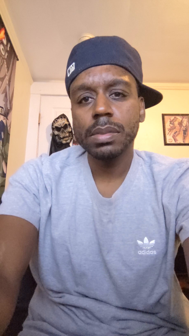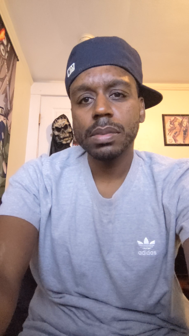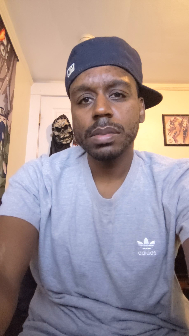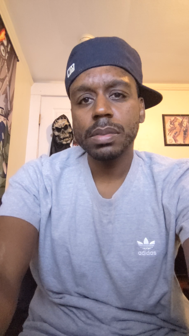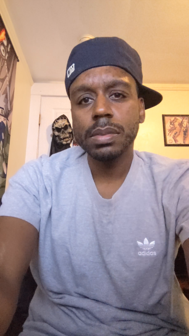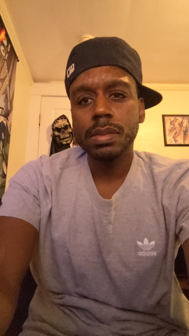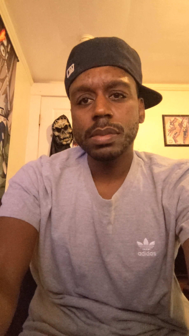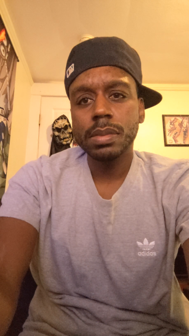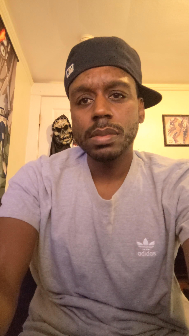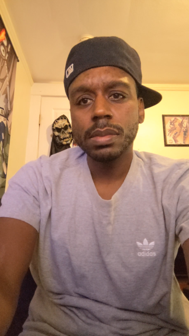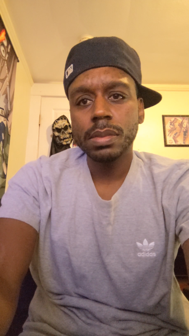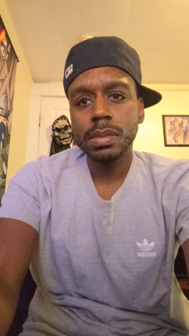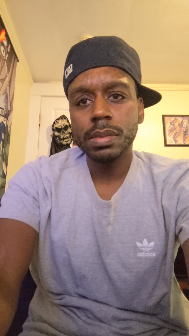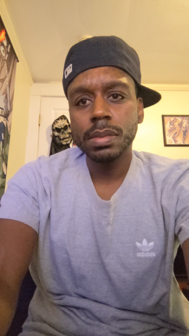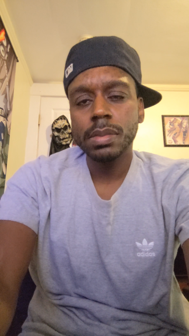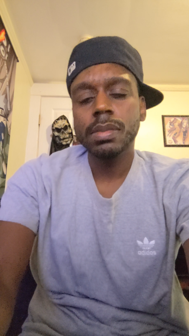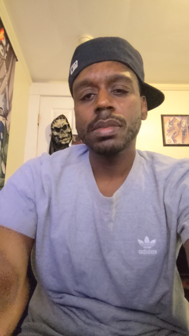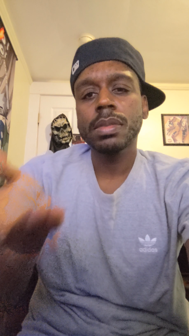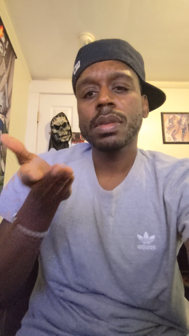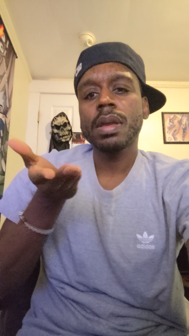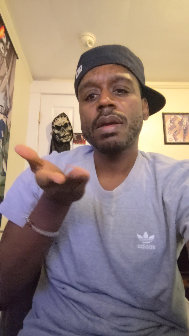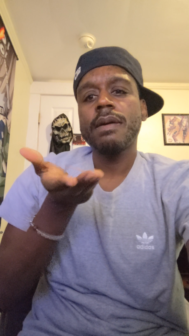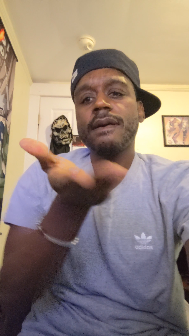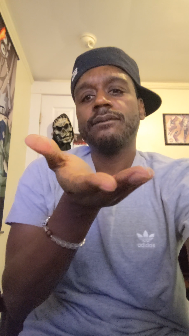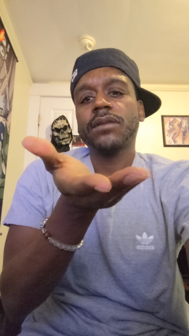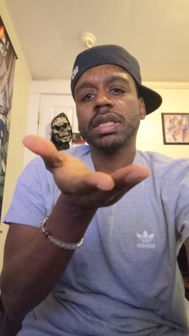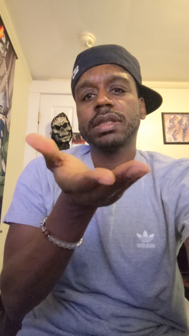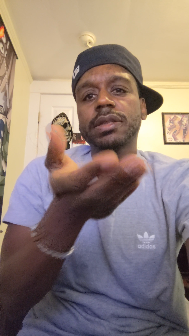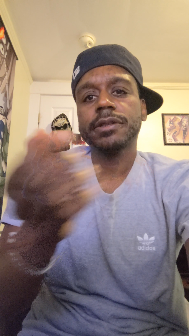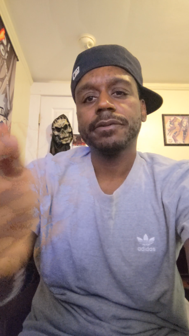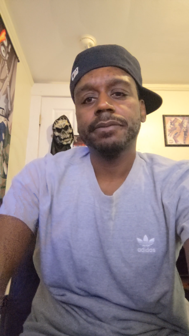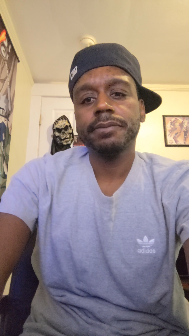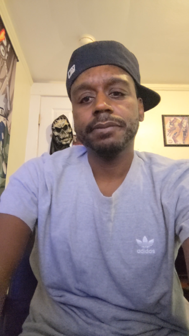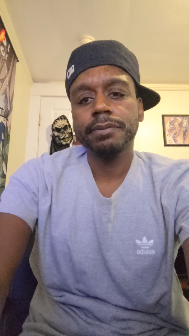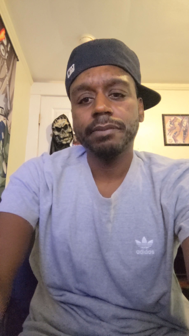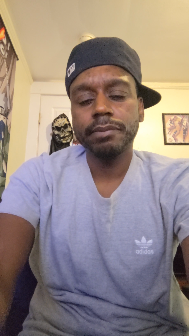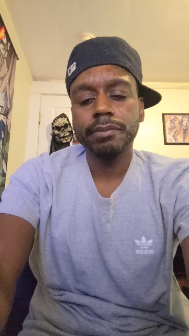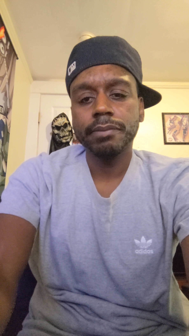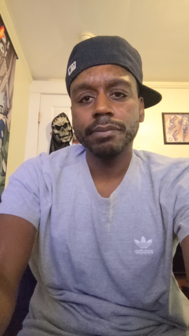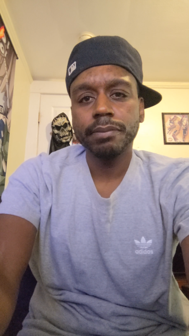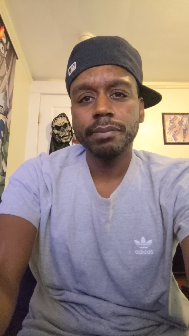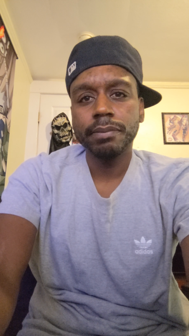oven